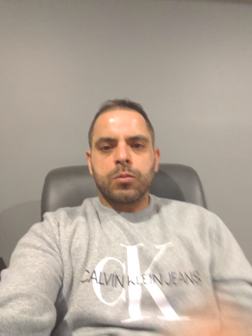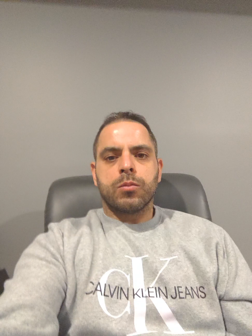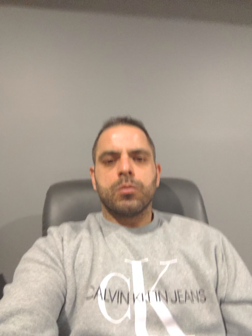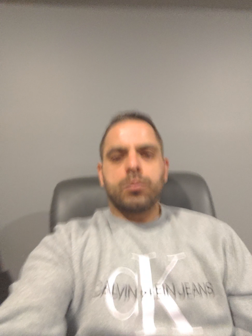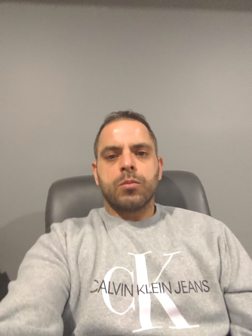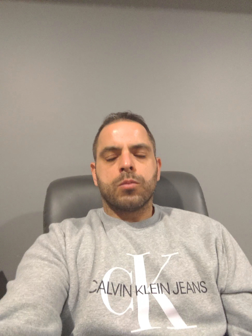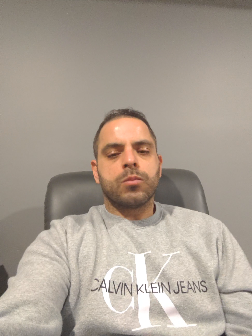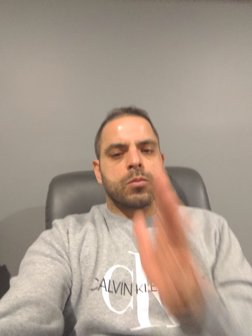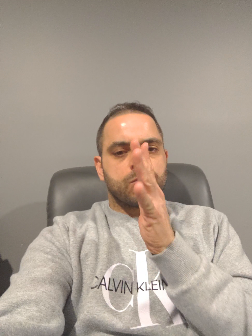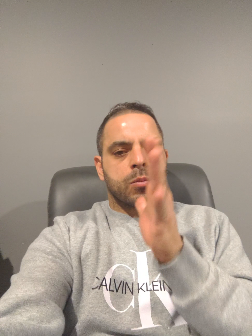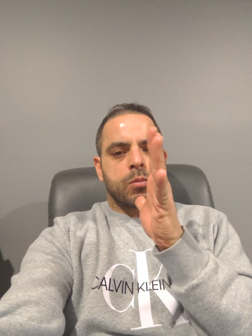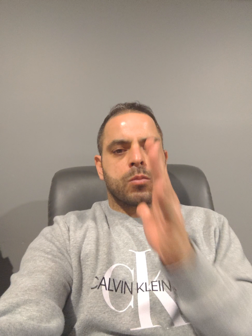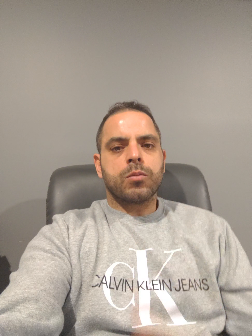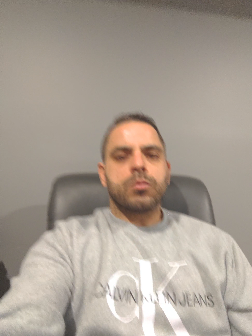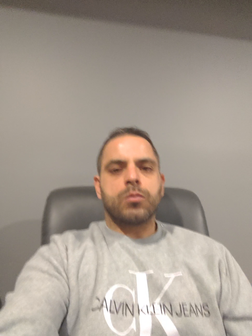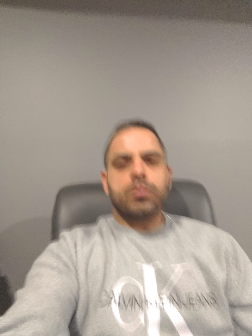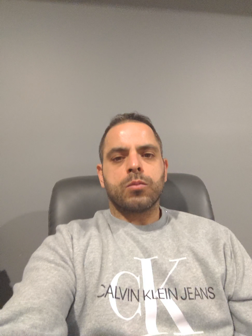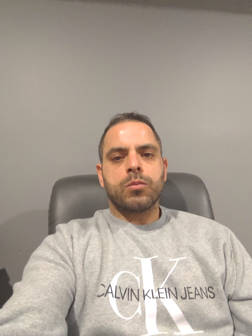mom